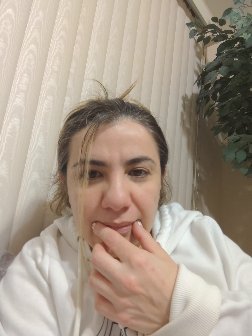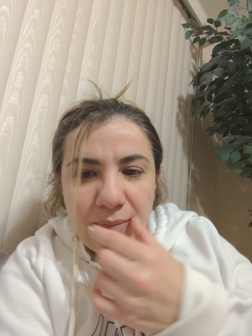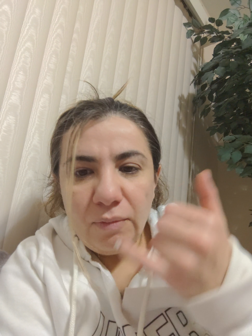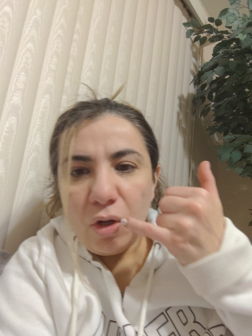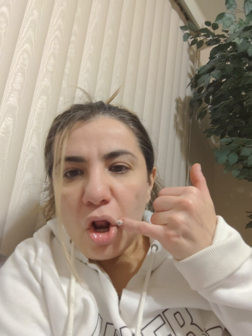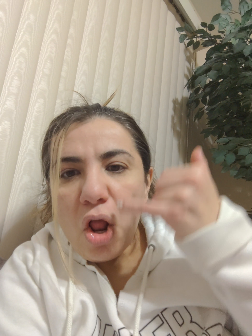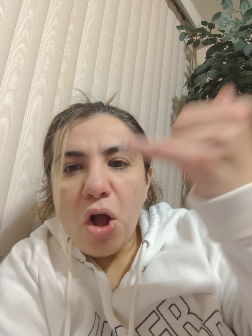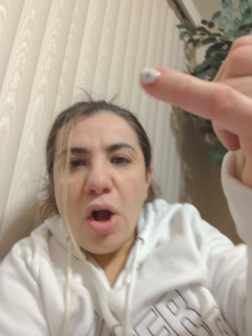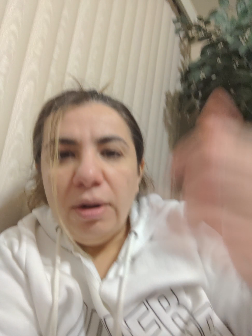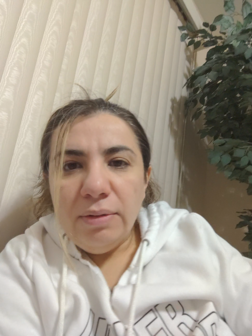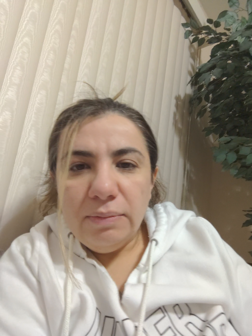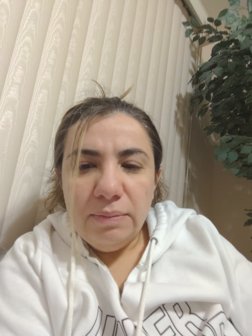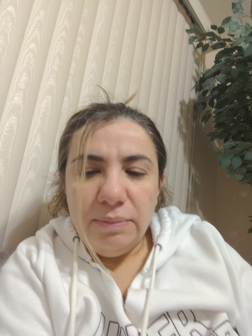call on the phone